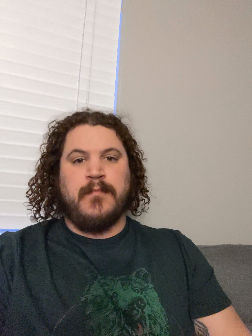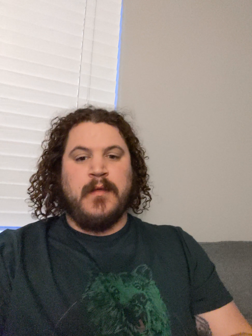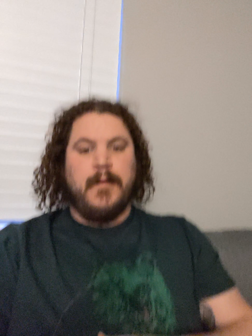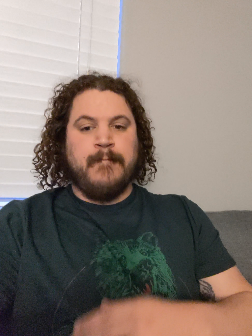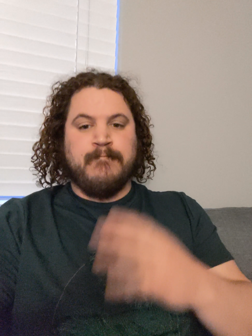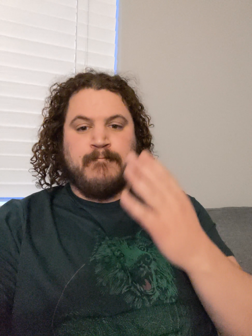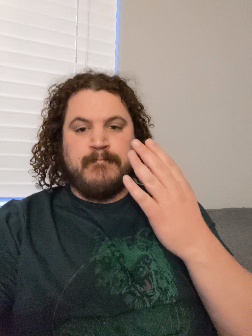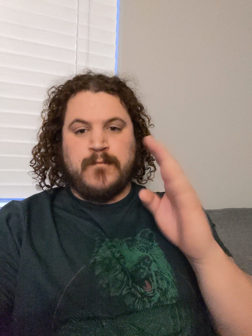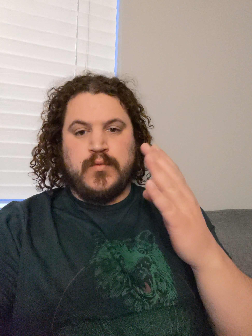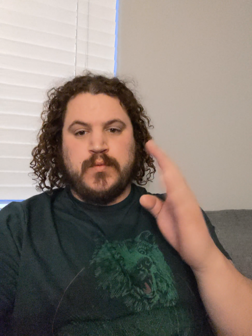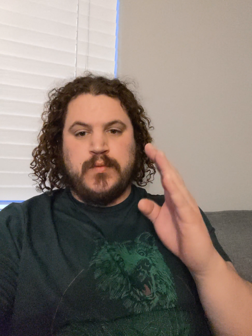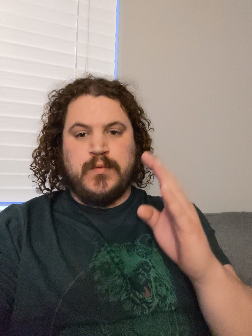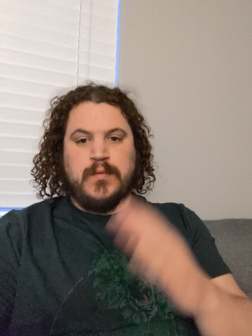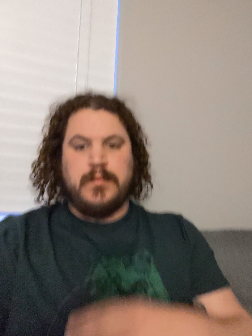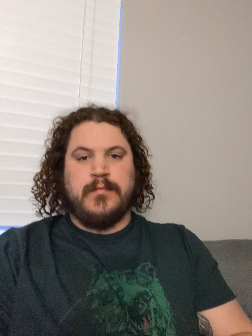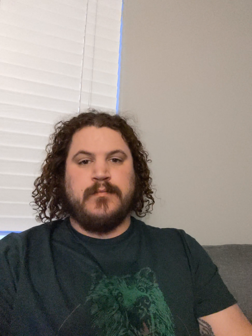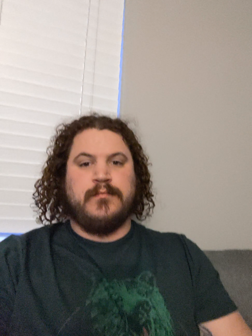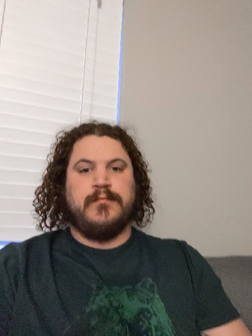blue